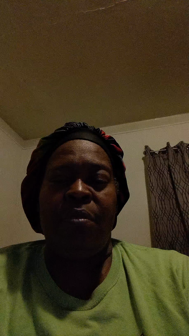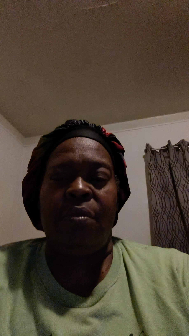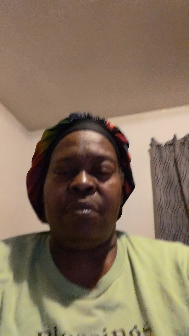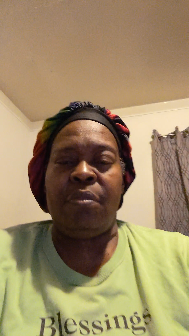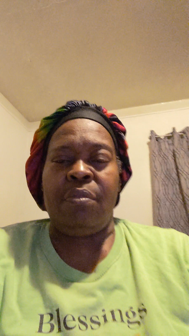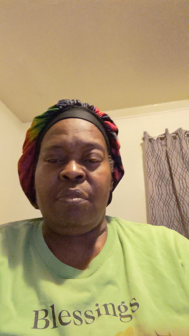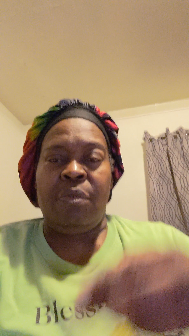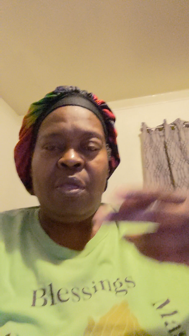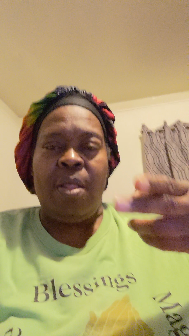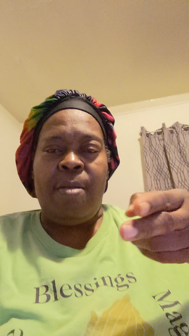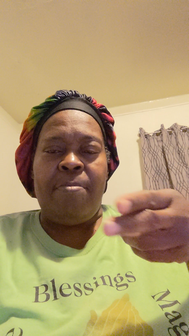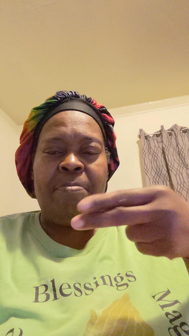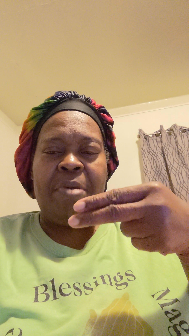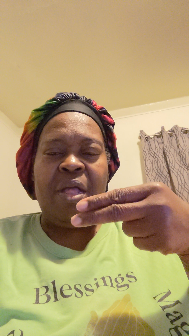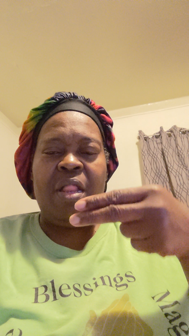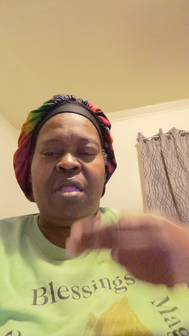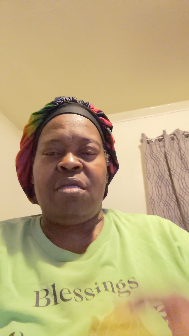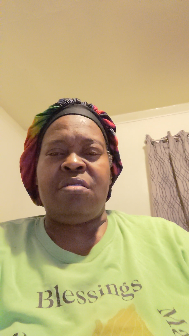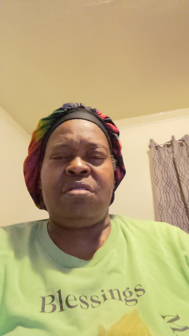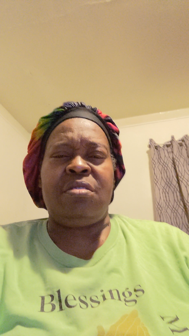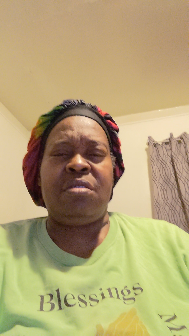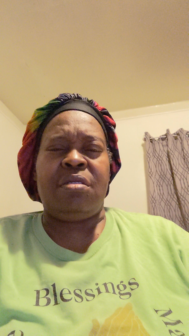belt